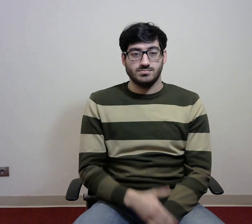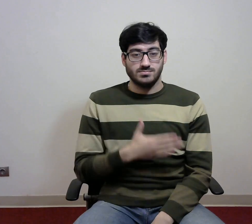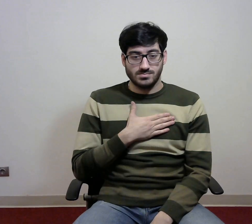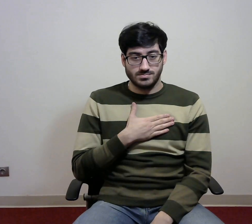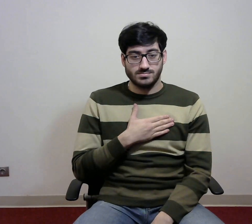mən